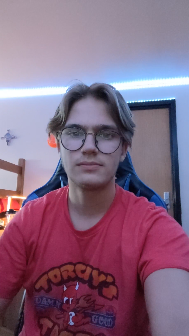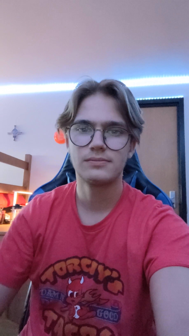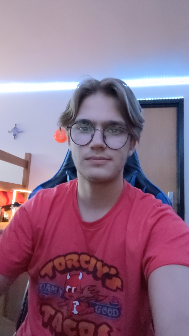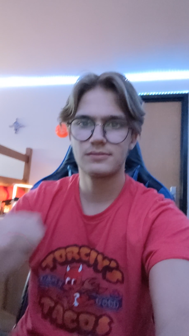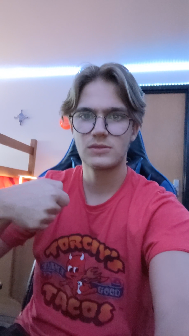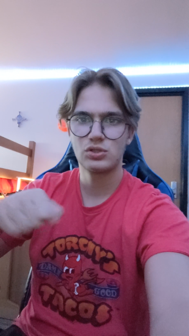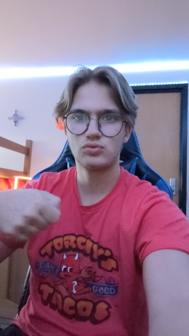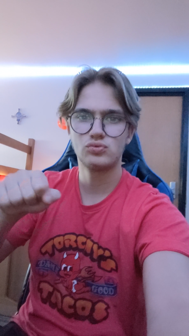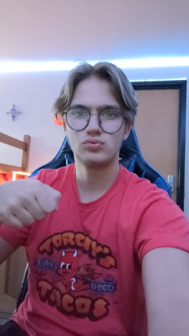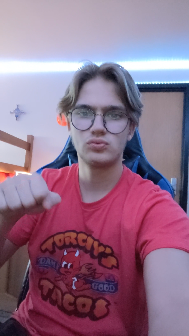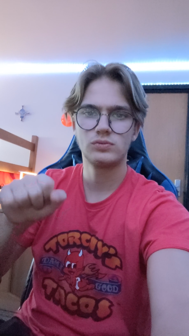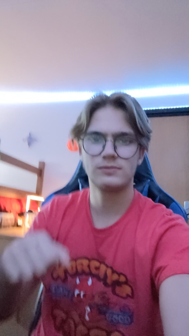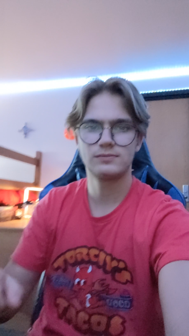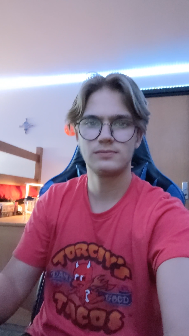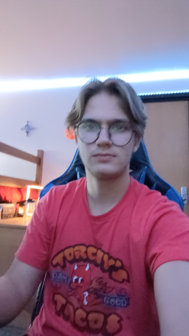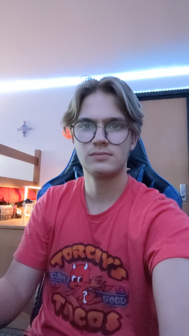motorcycle